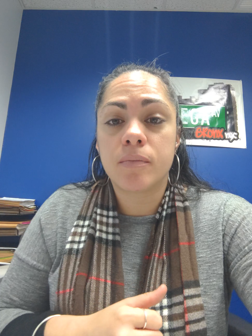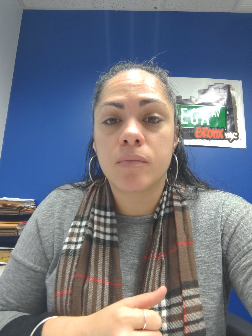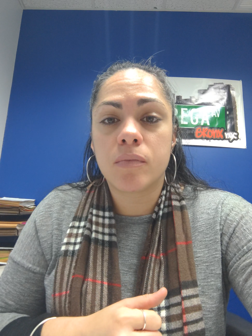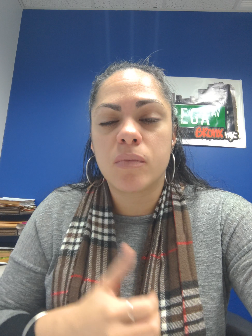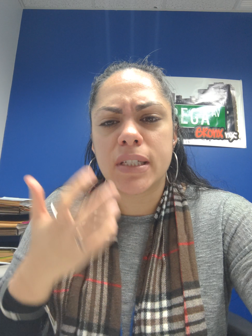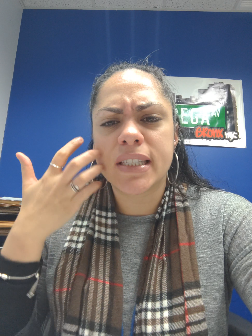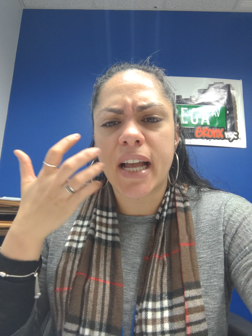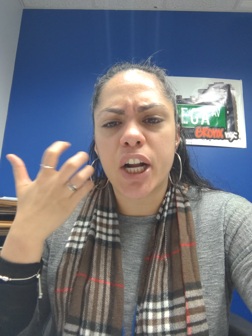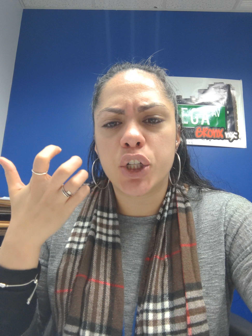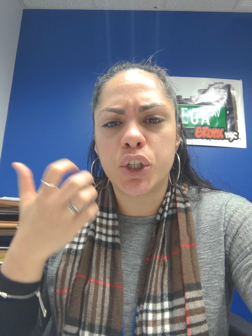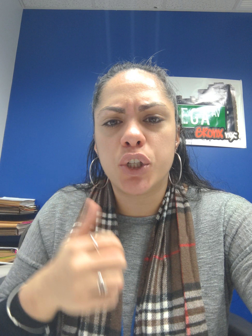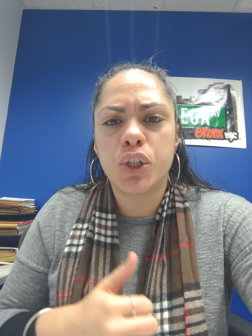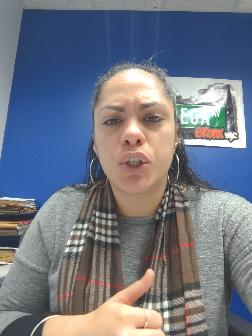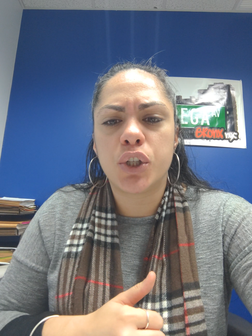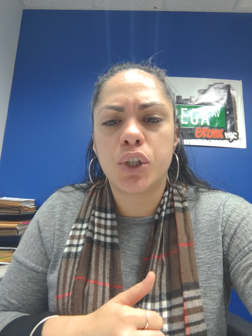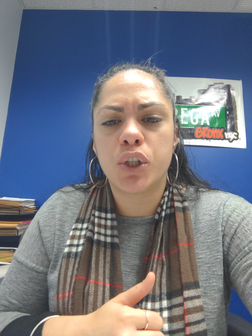tiger